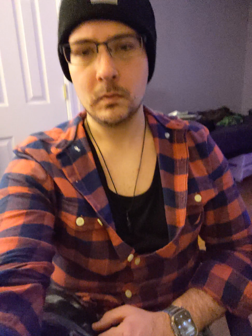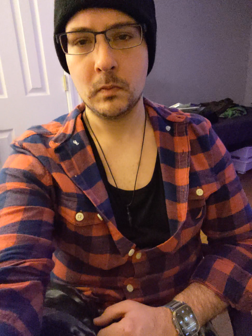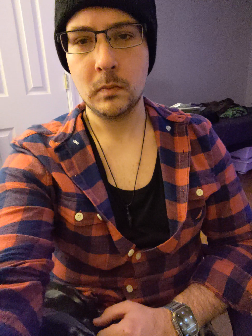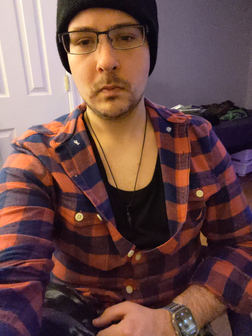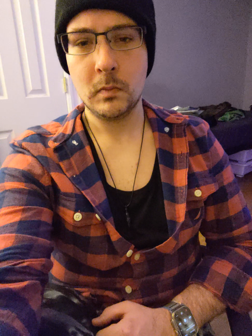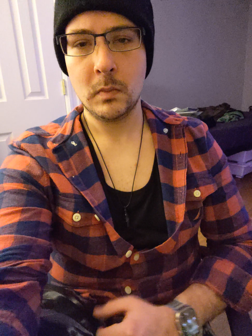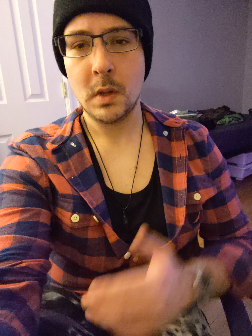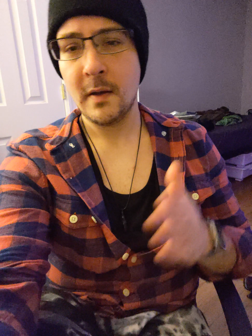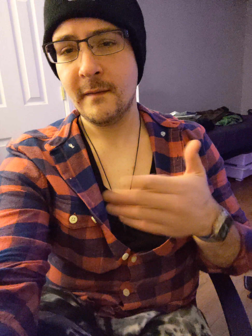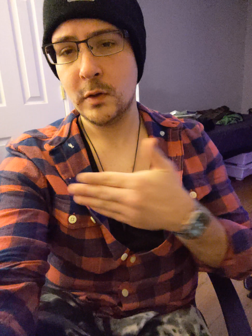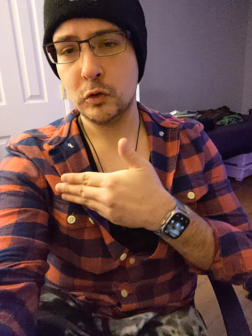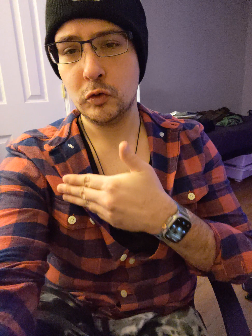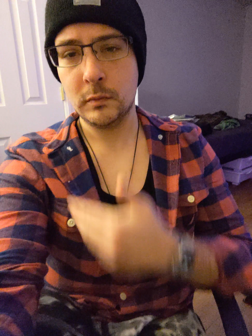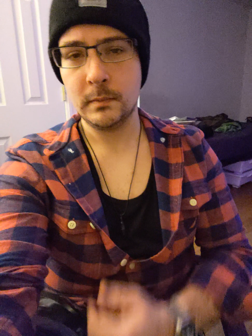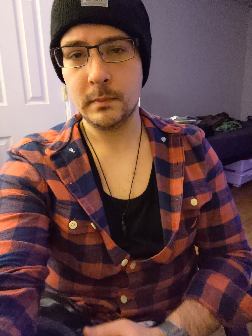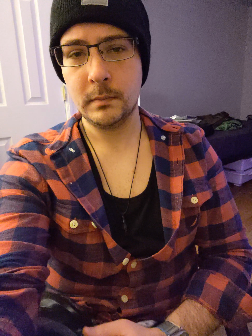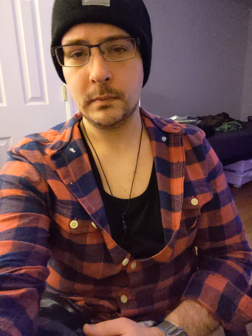fish